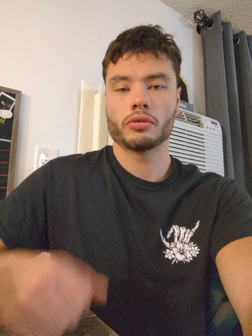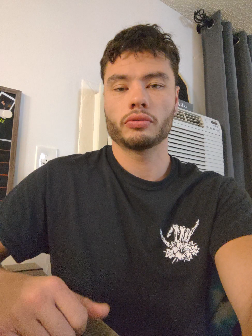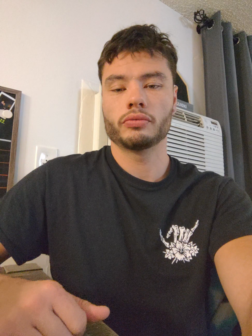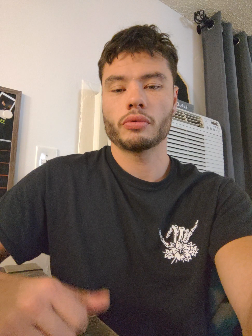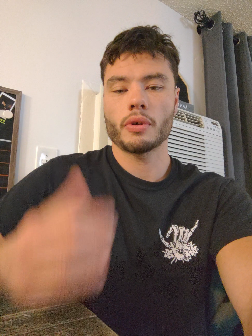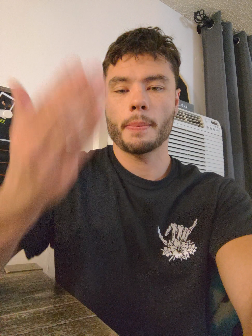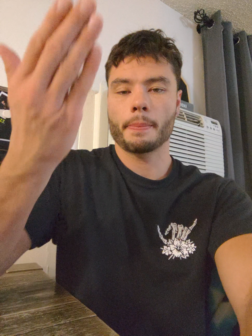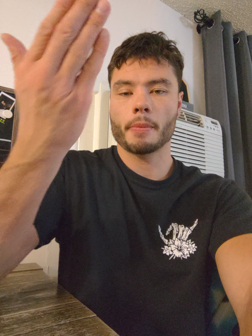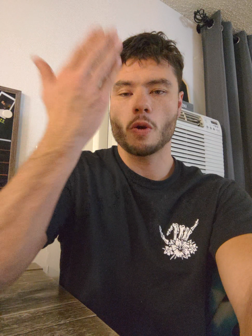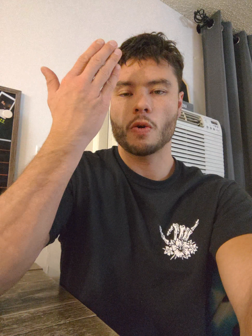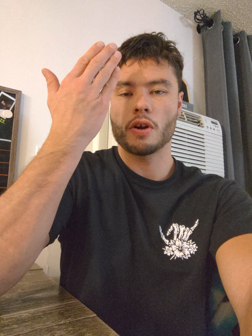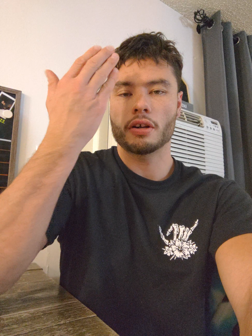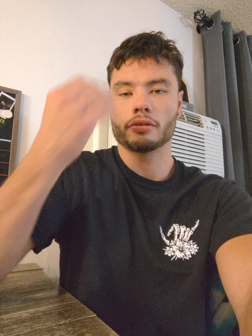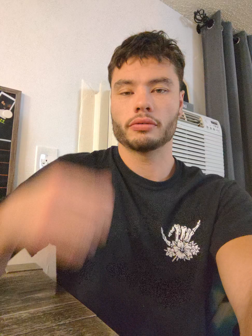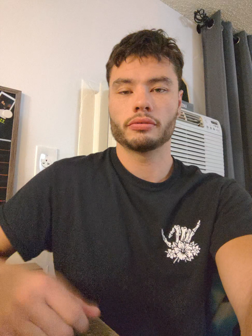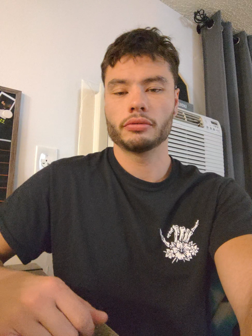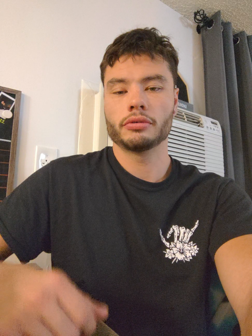morning